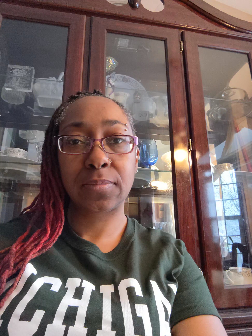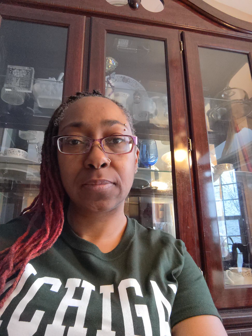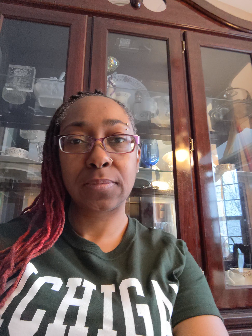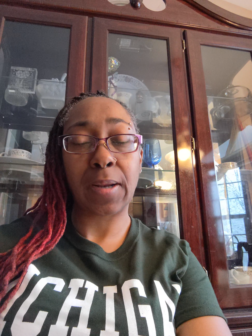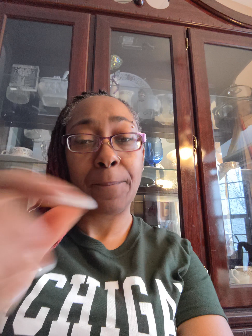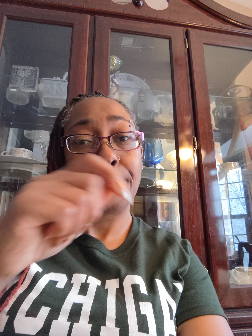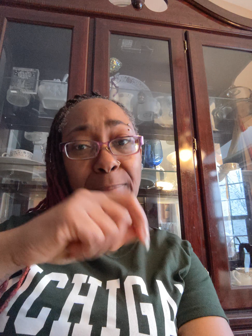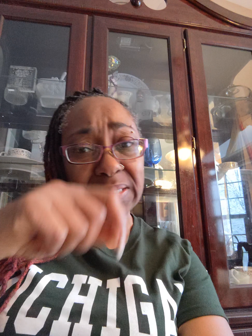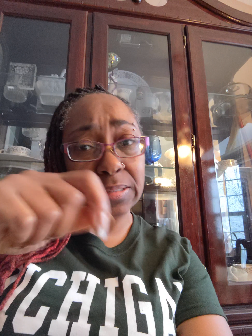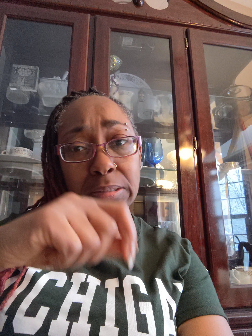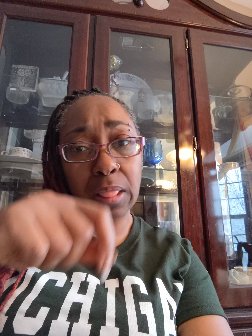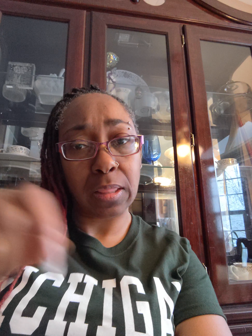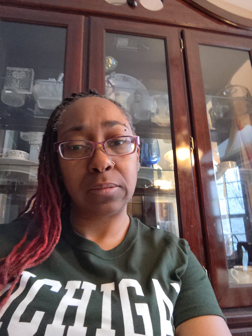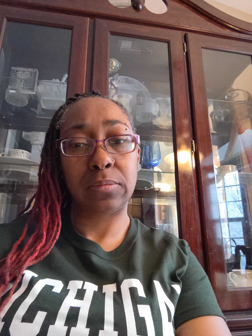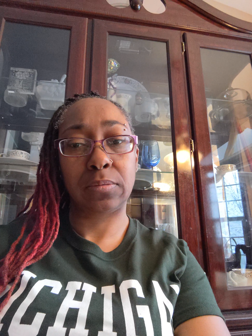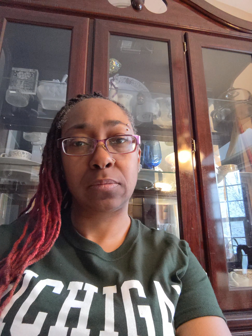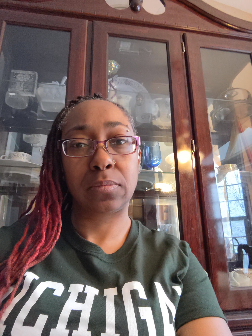pencil